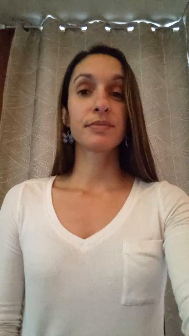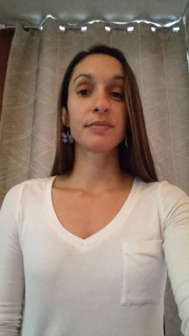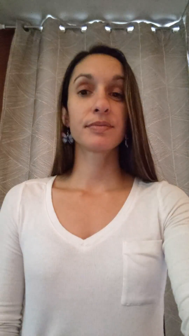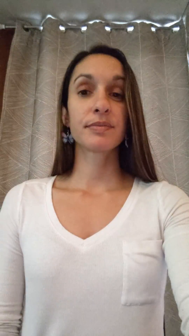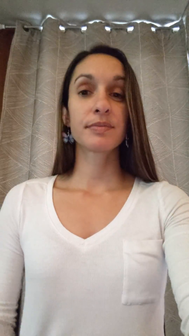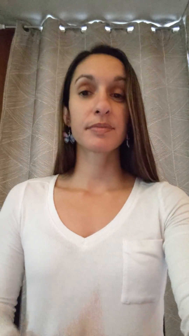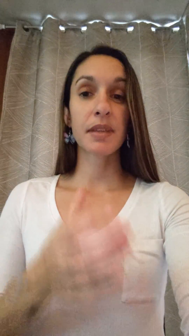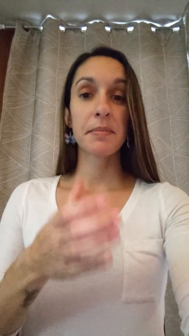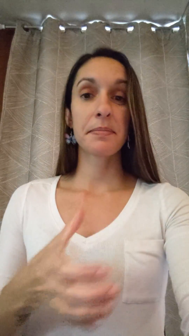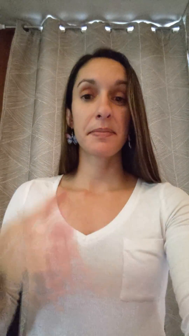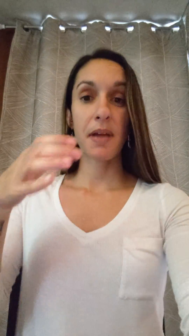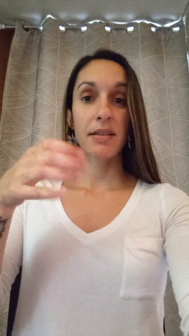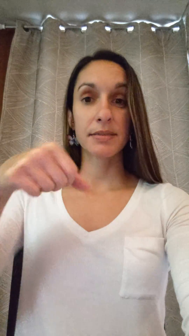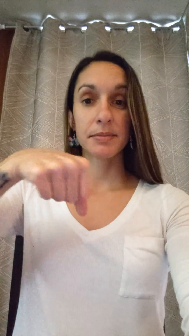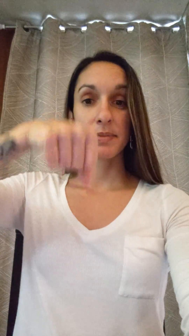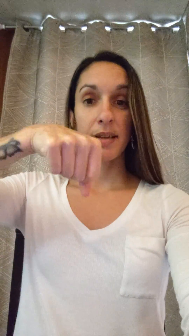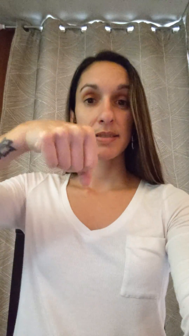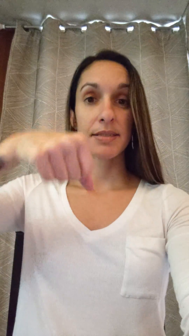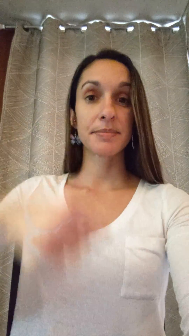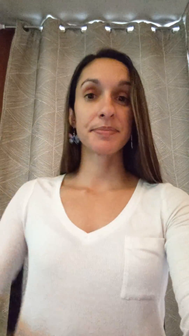bucket